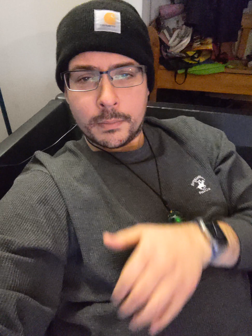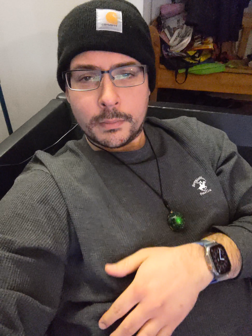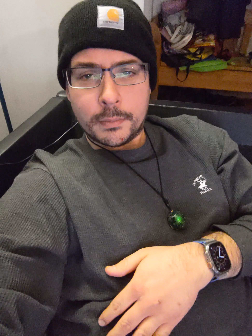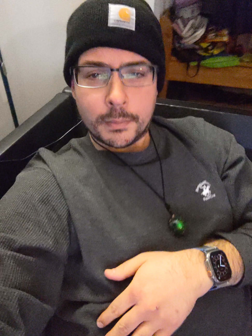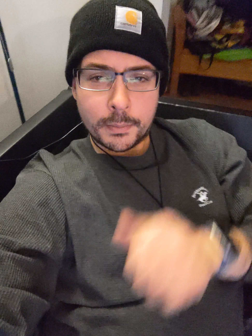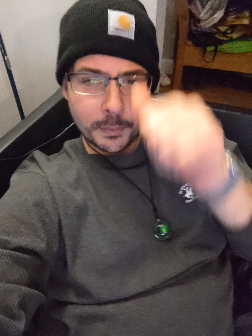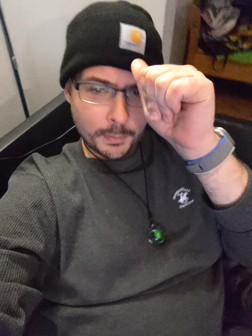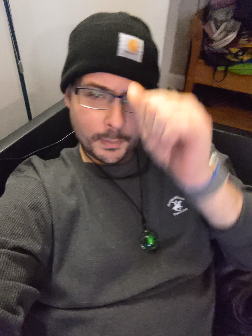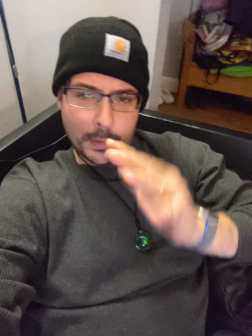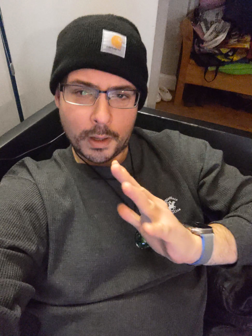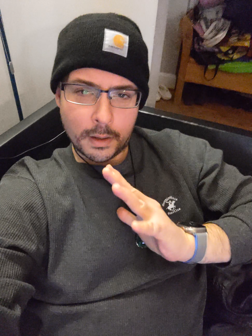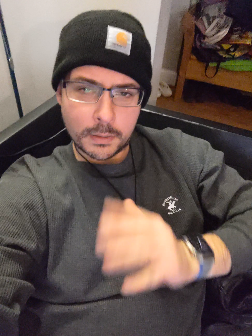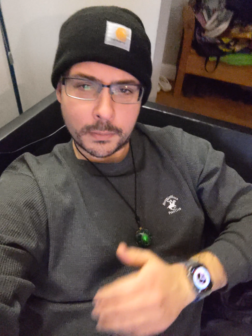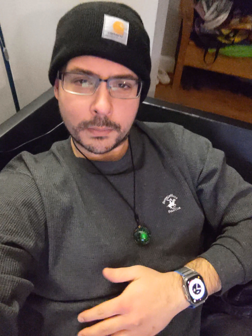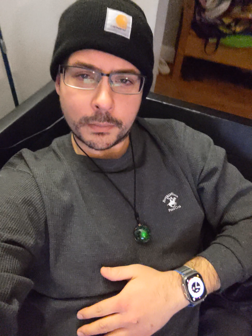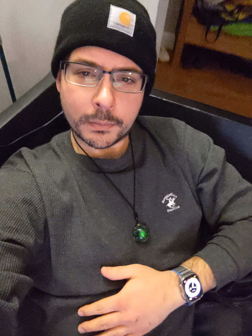man